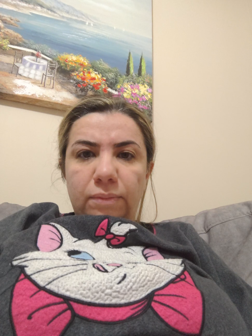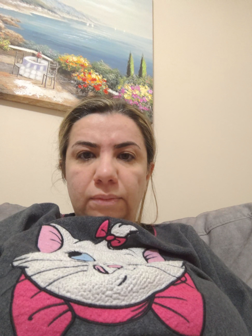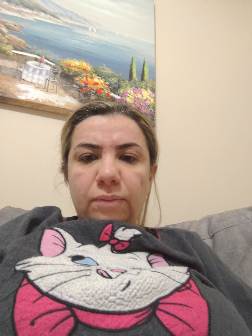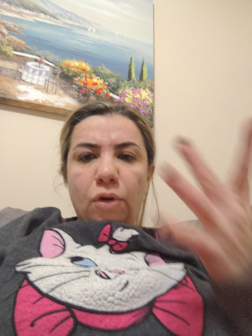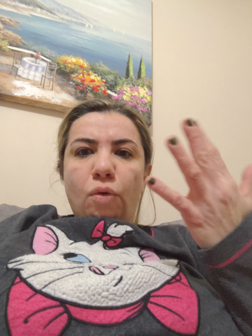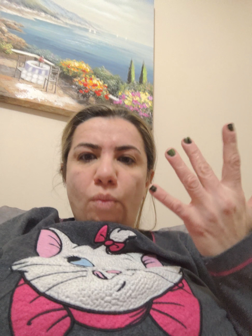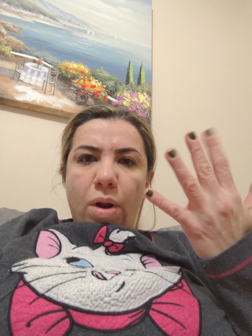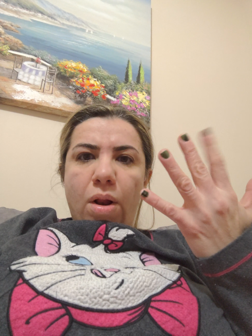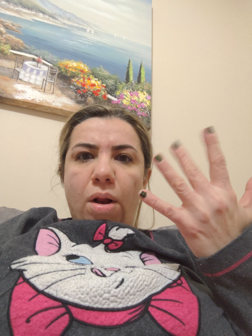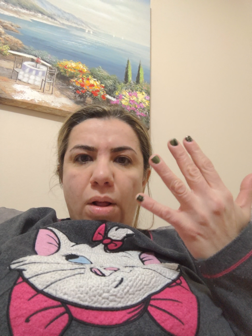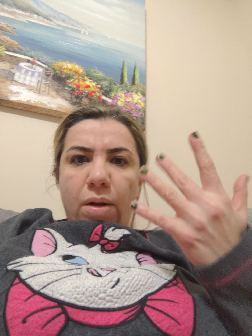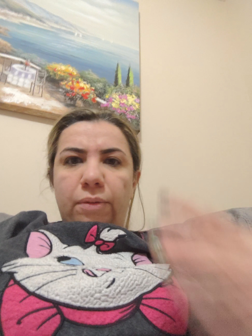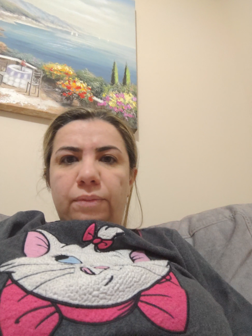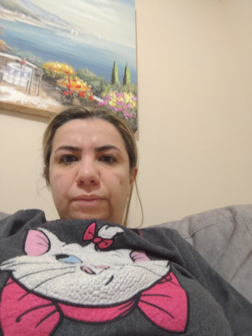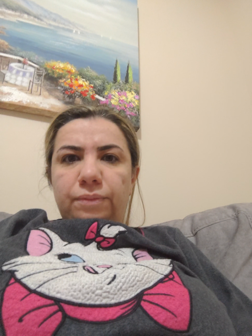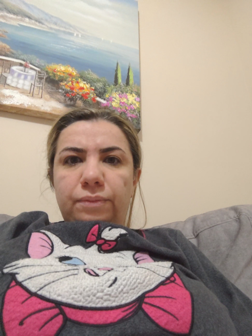wait